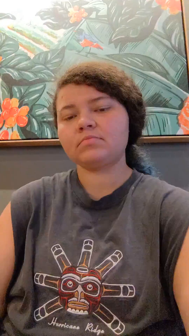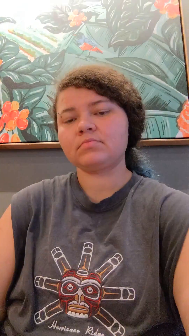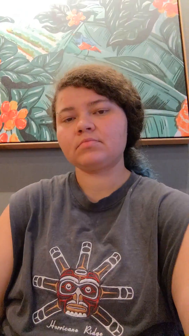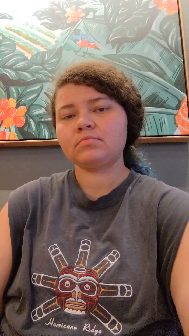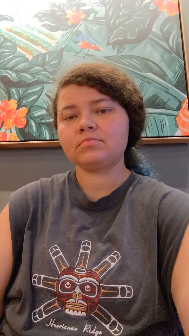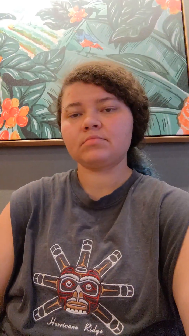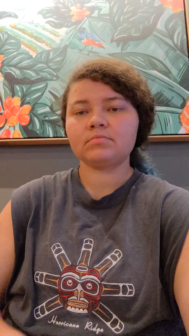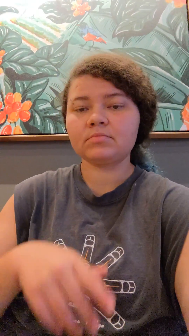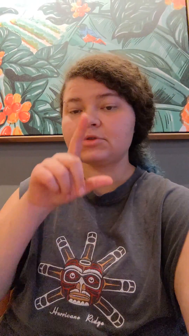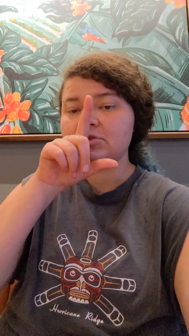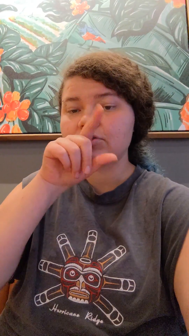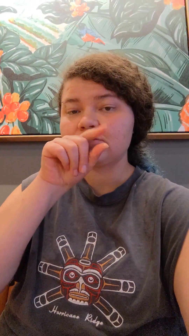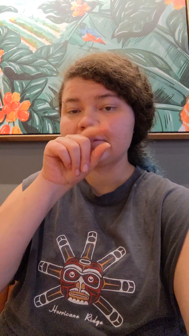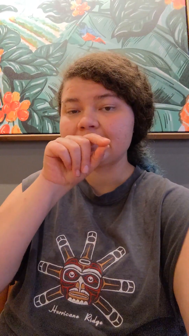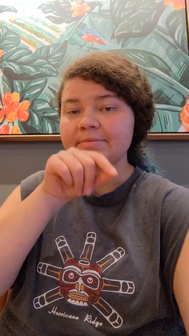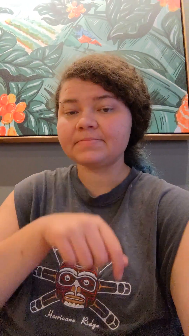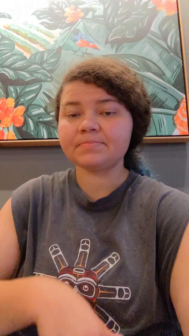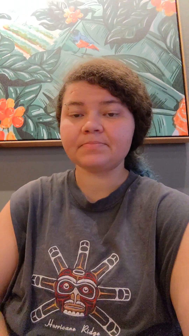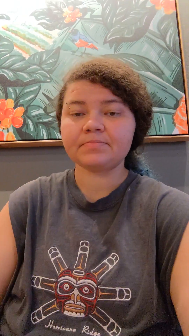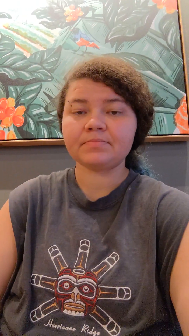chicken